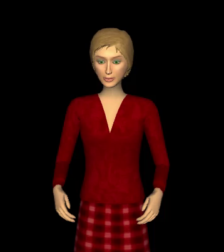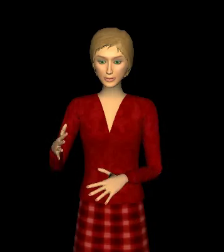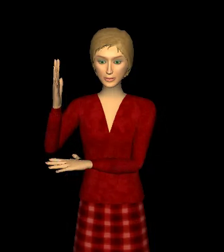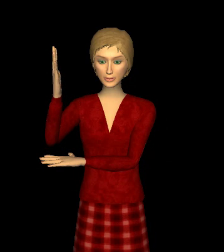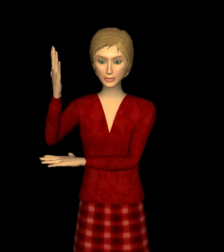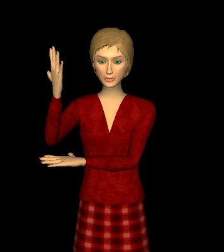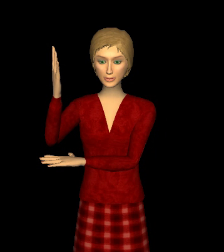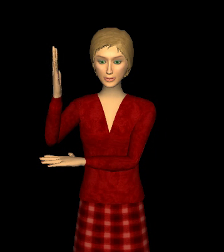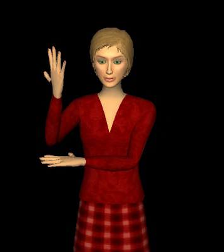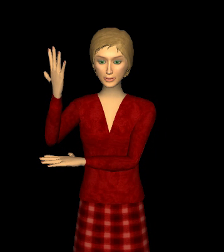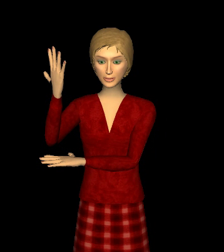شجرة